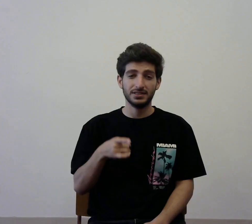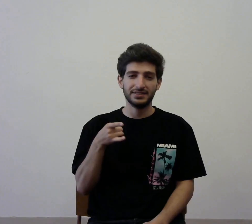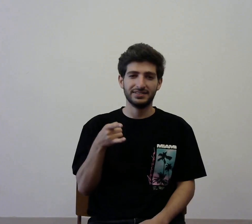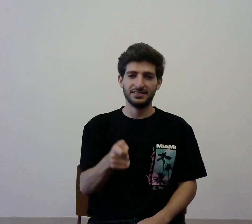taksi